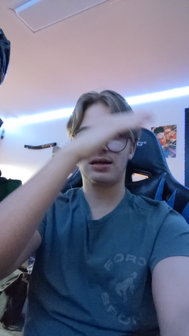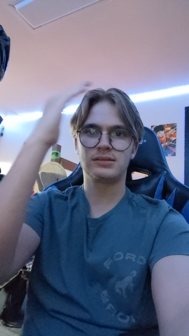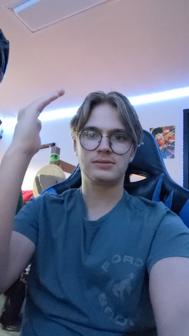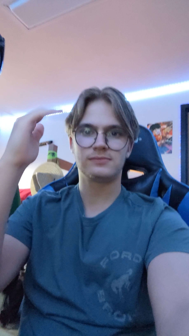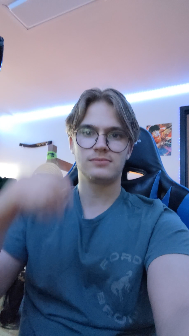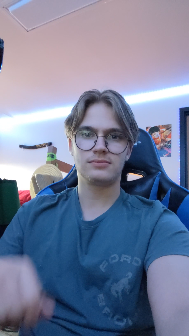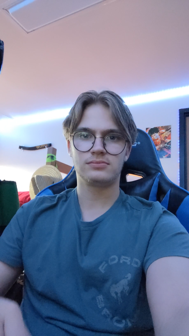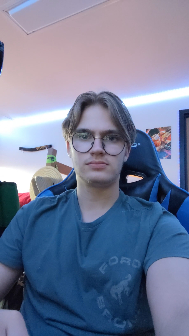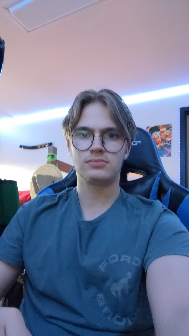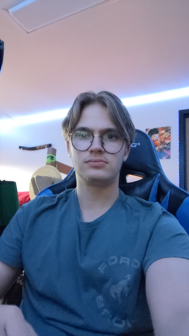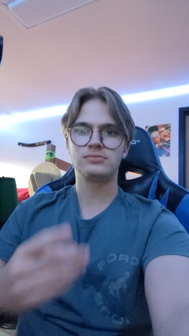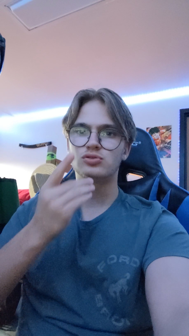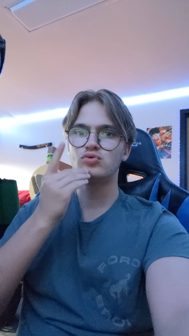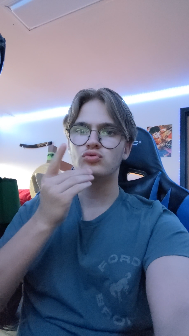dinner